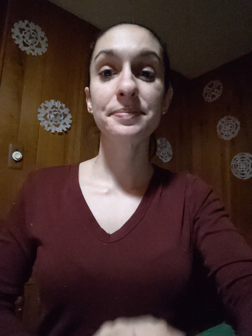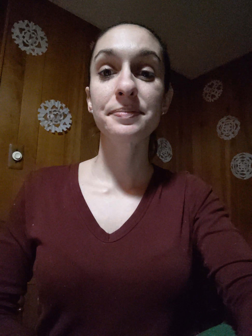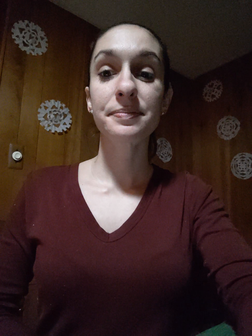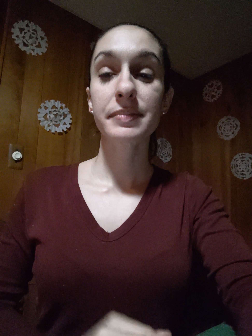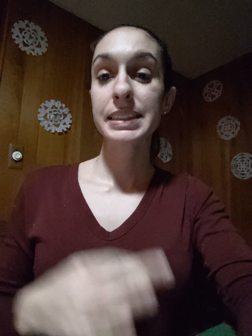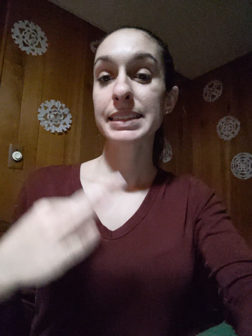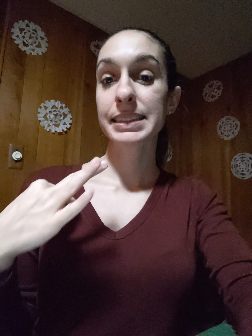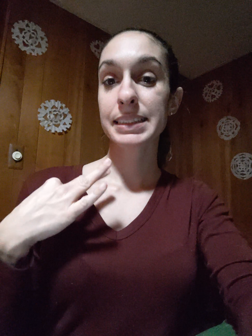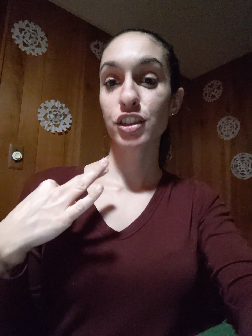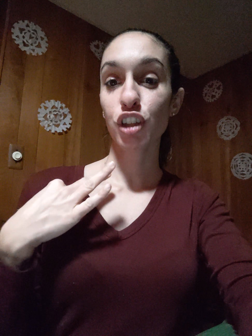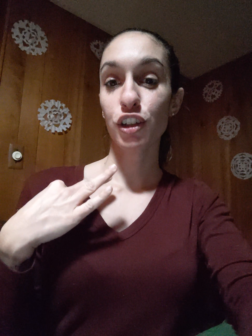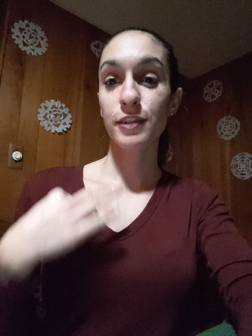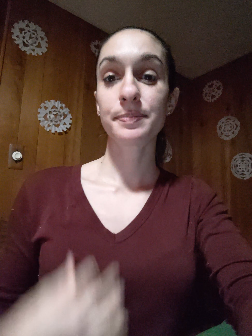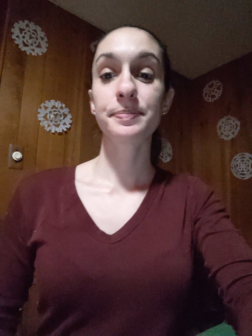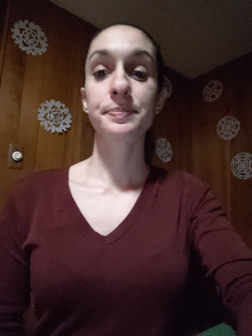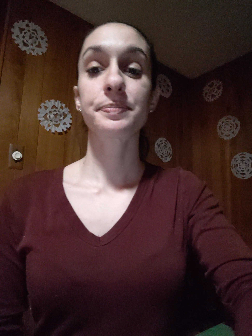shirt